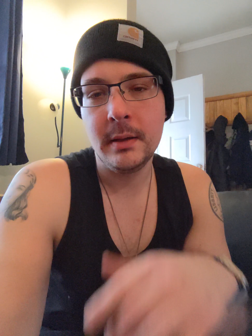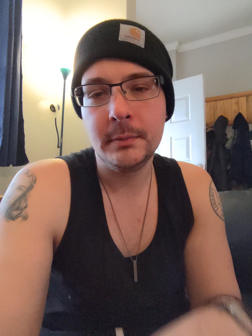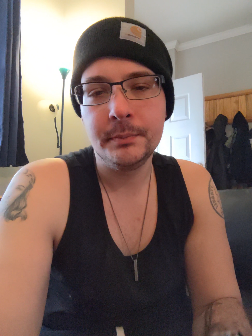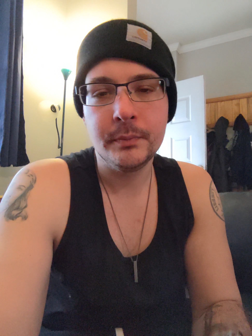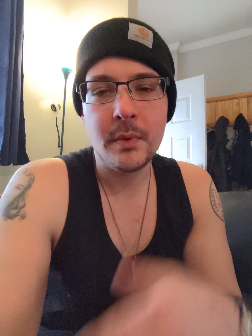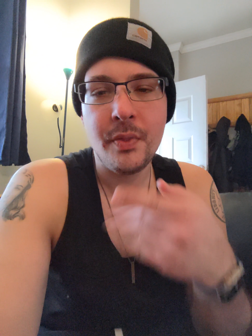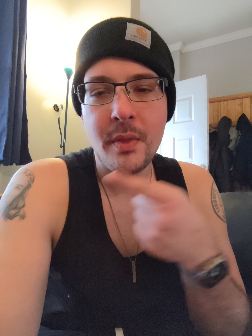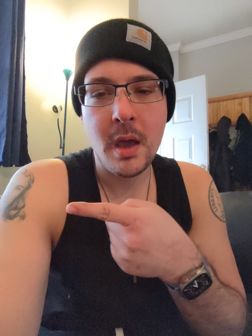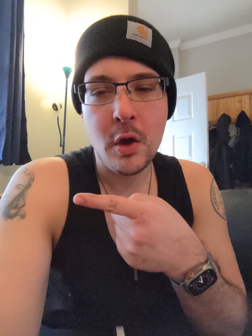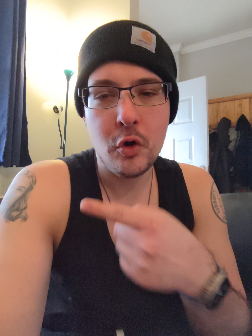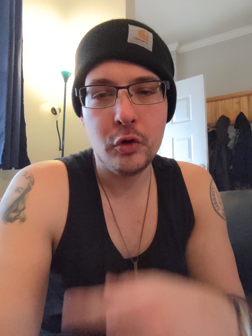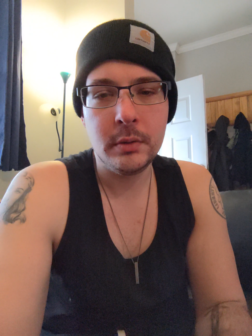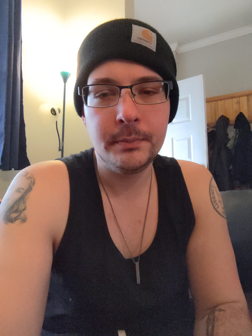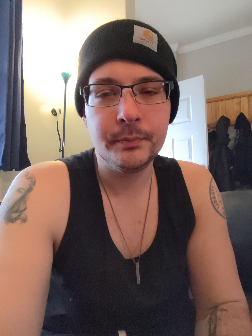there